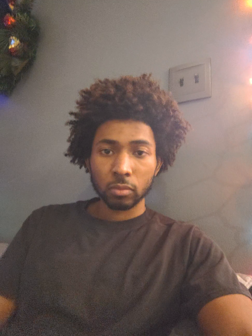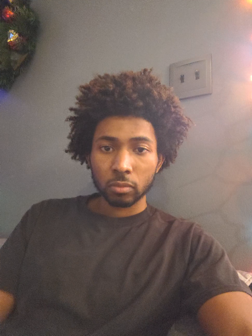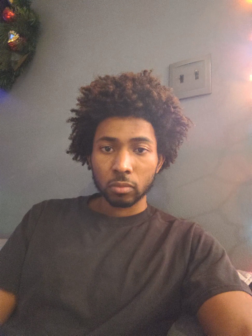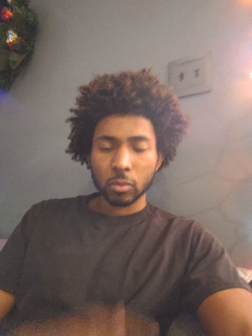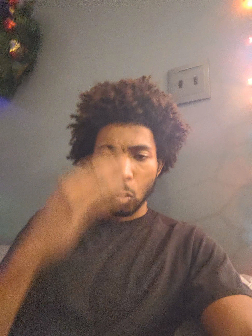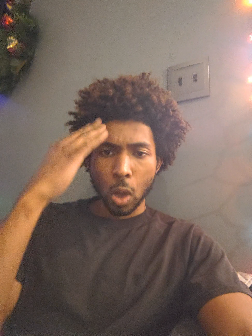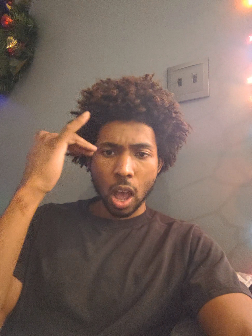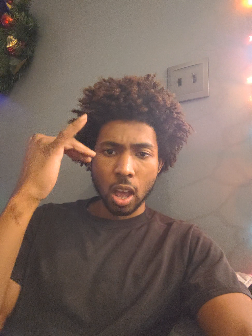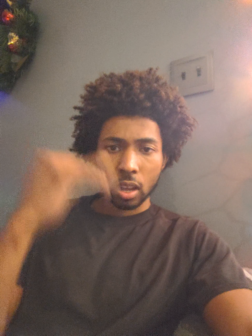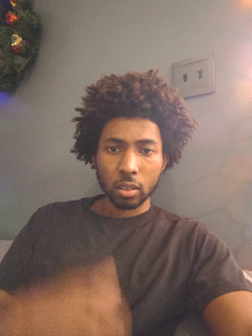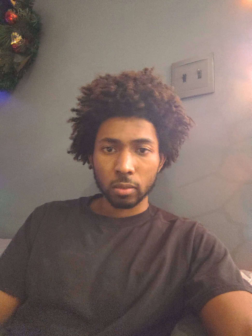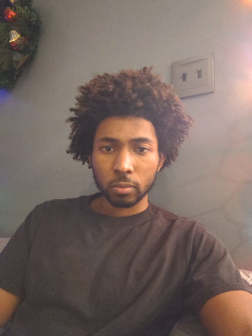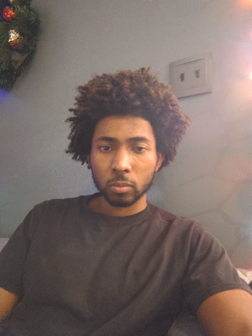why